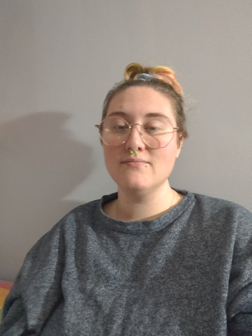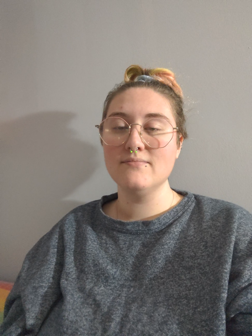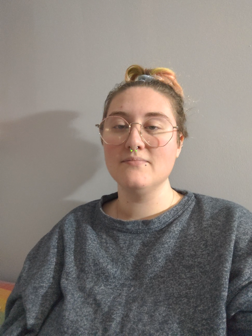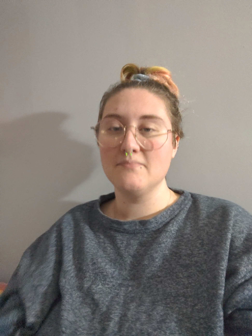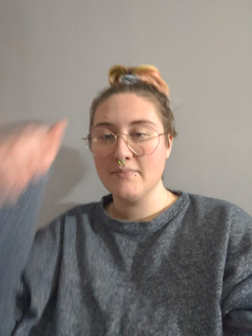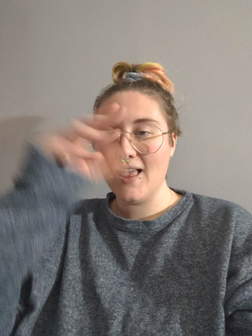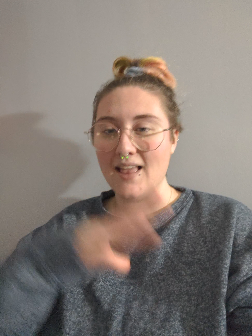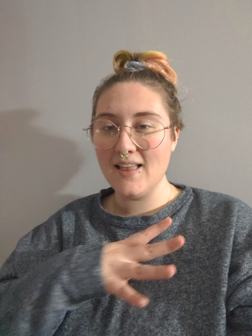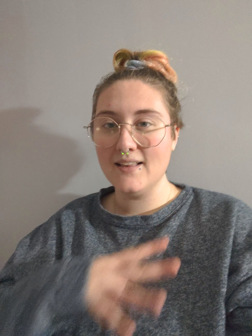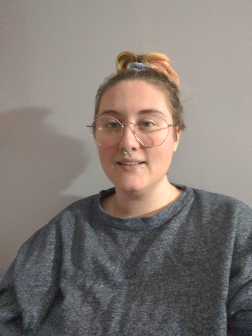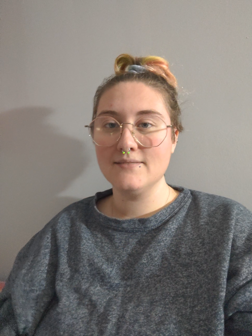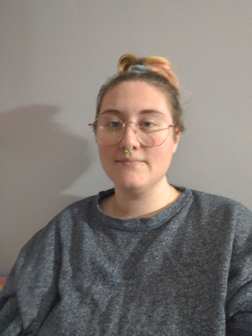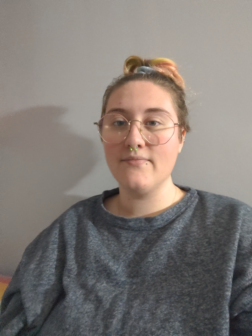man